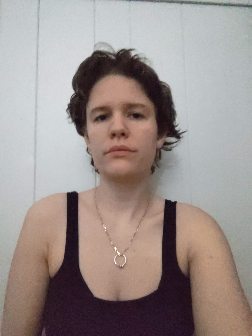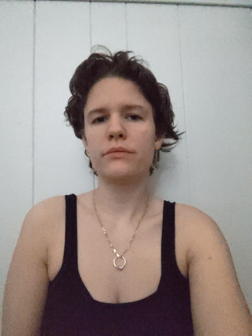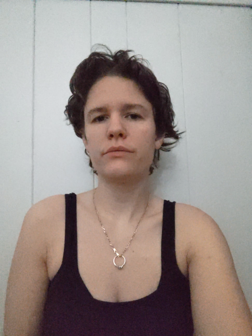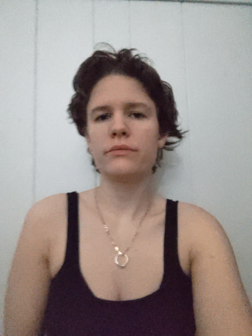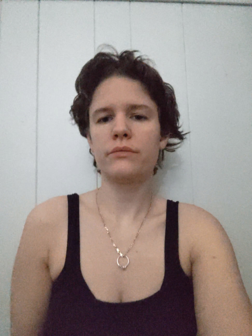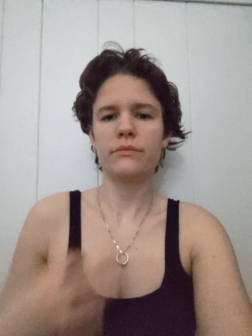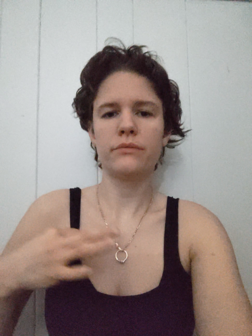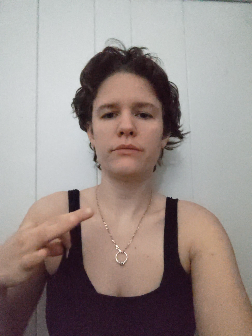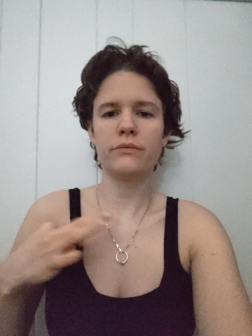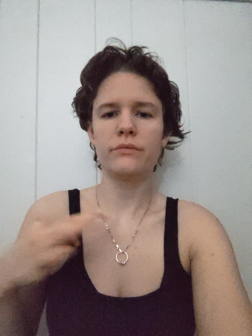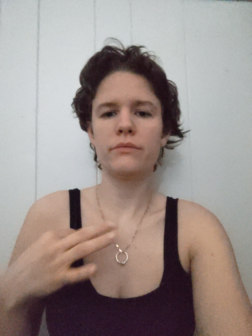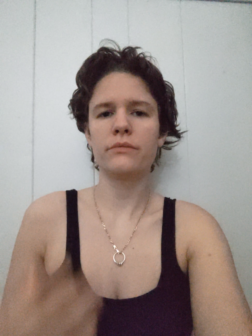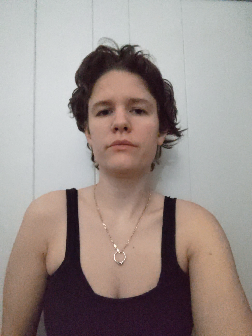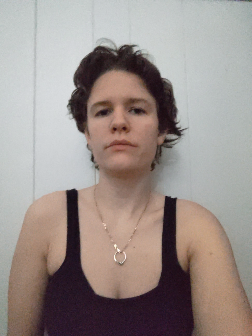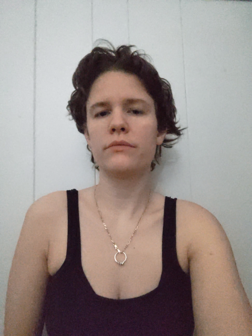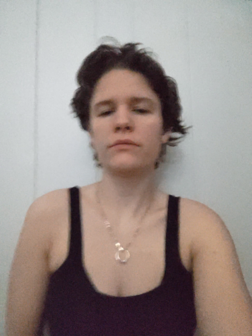shirt